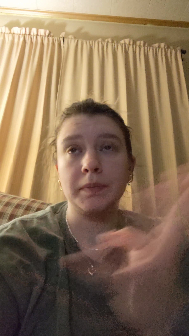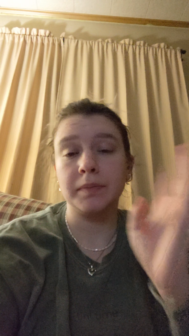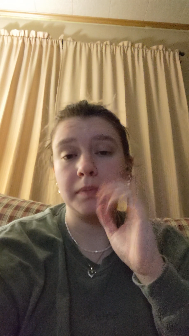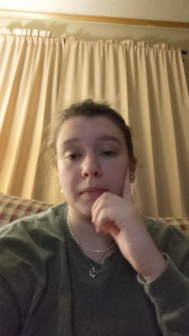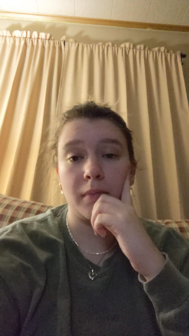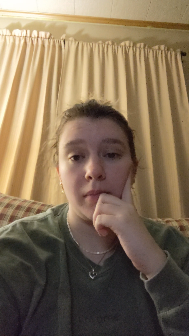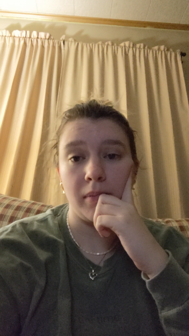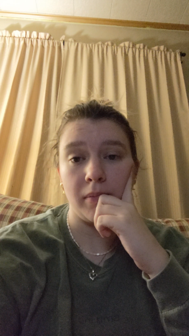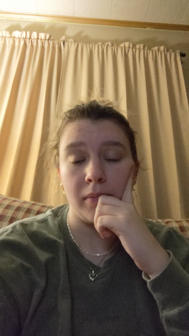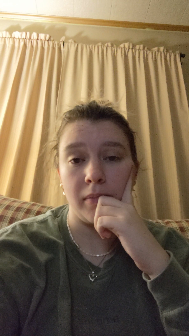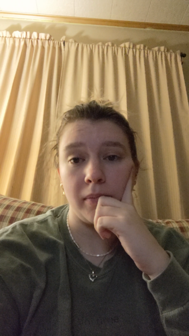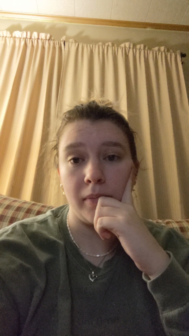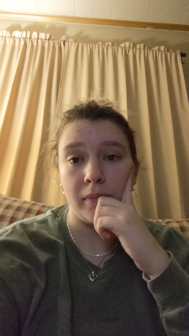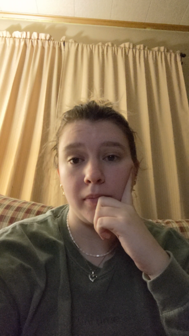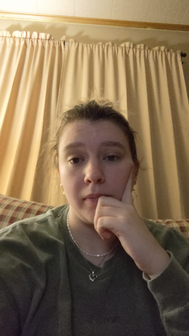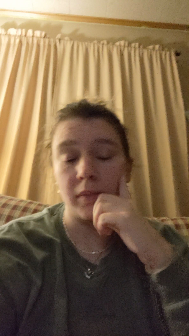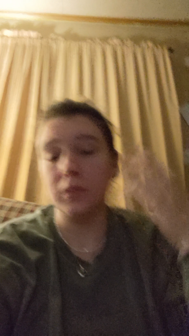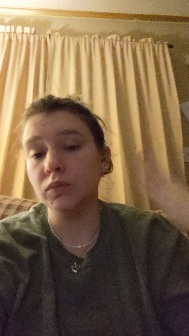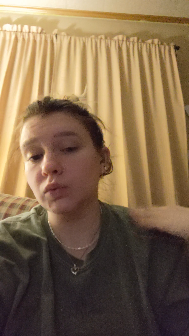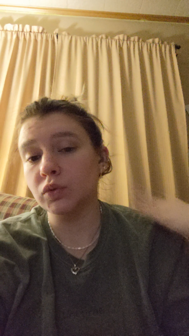shoulder